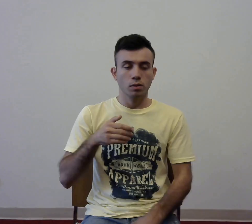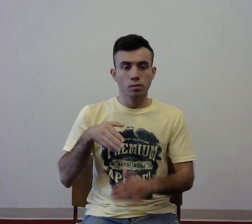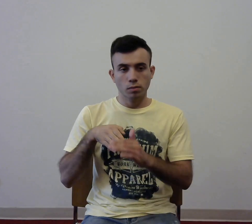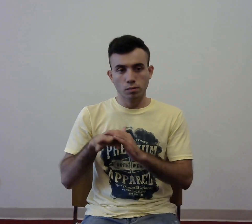getmək